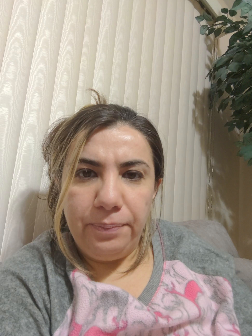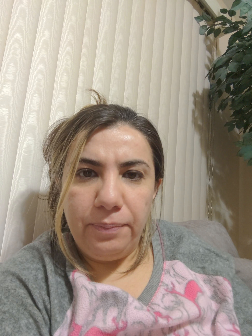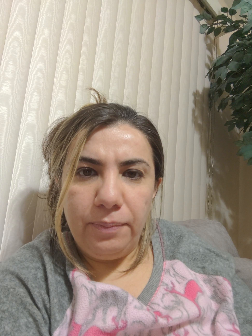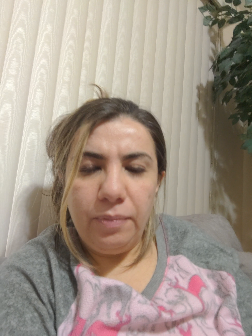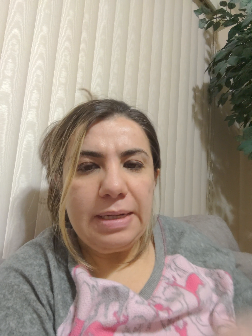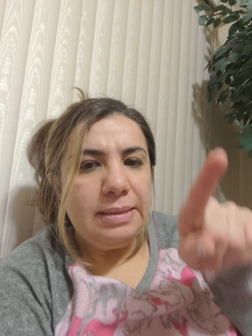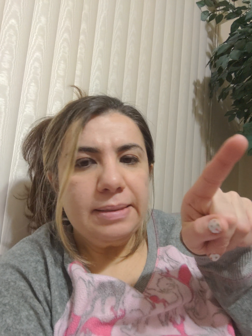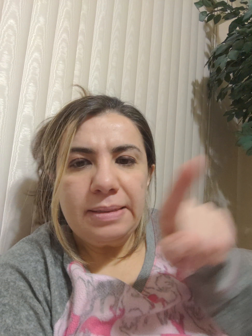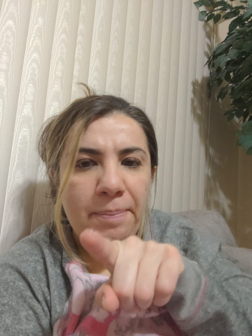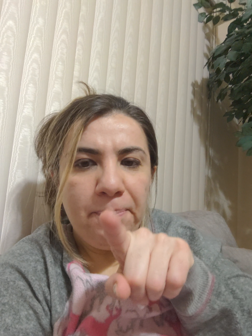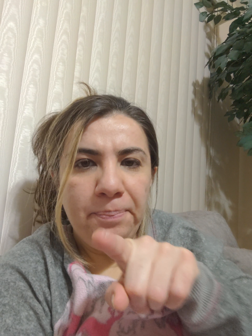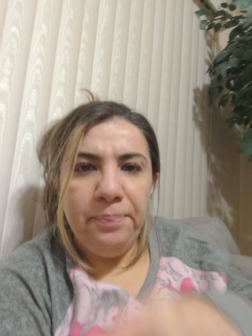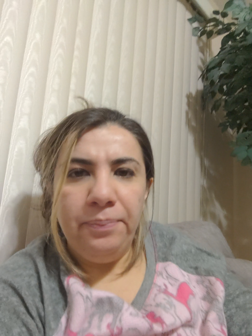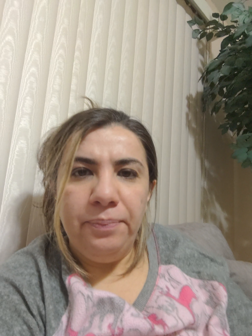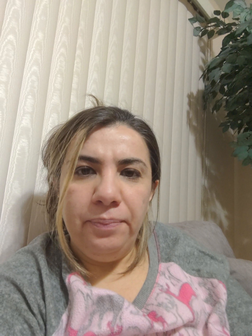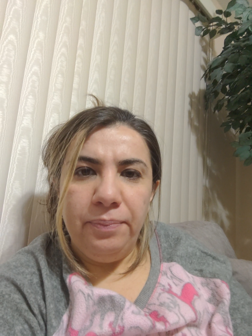same